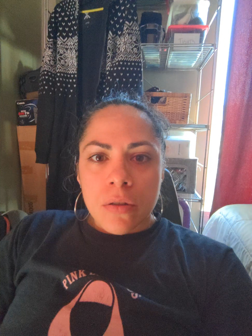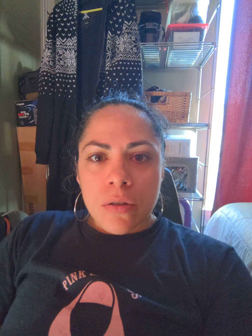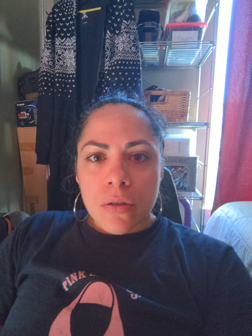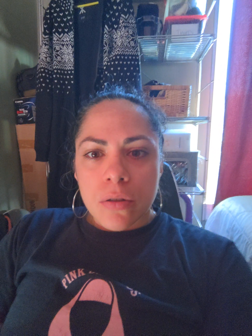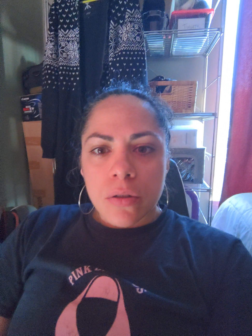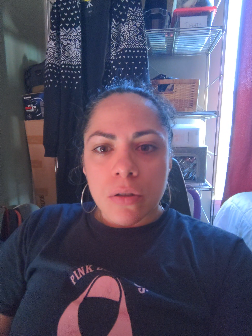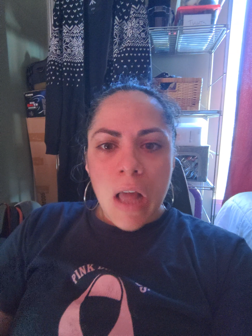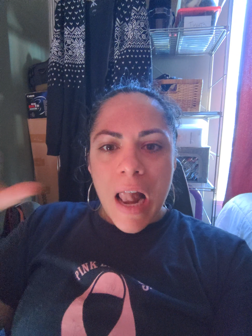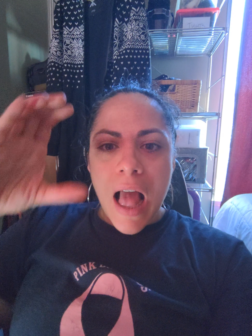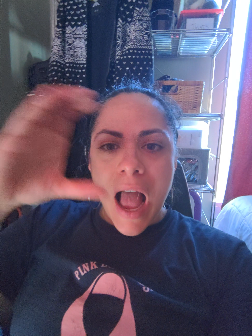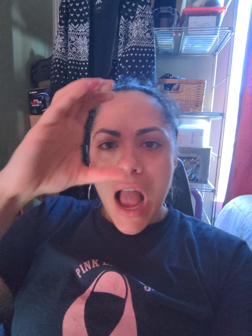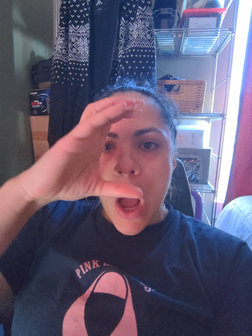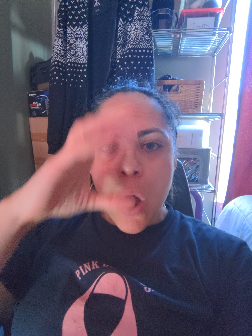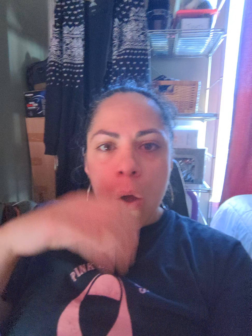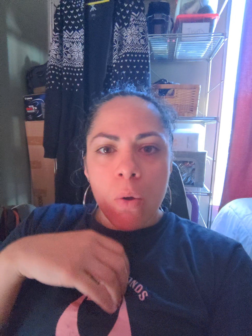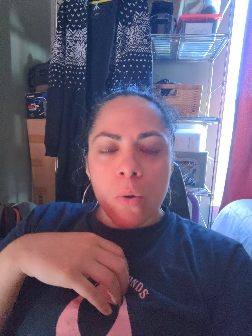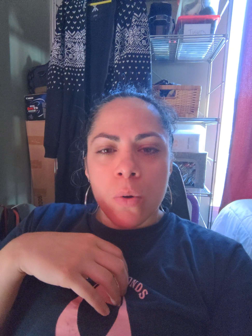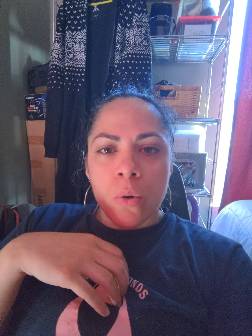cloud